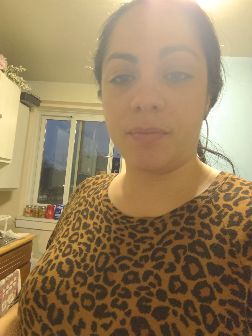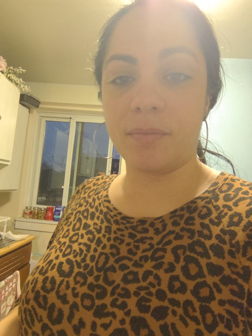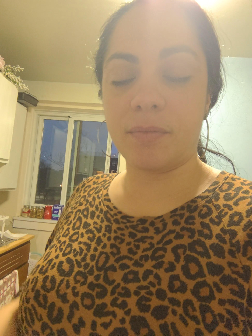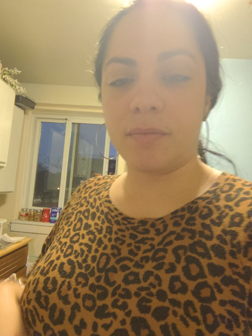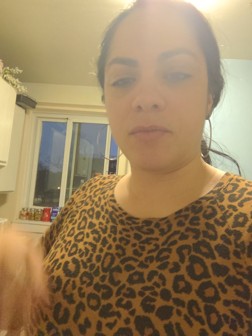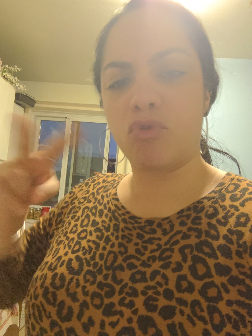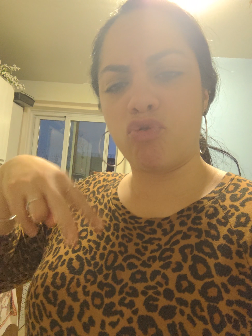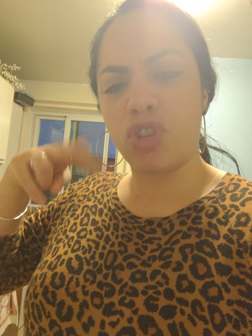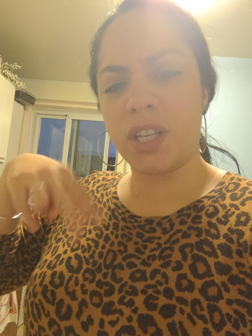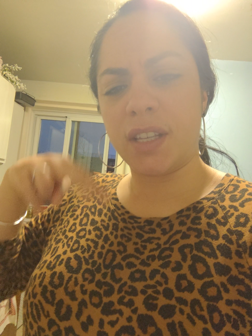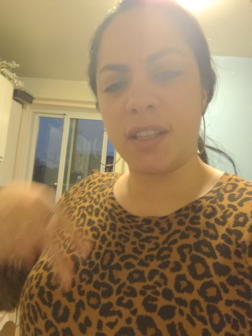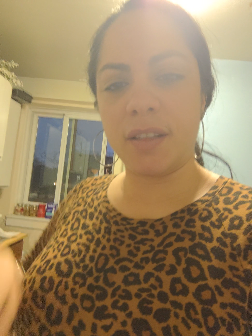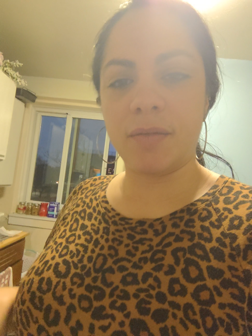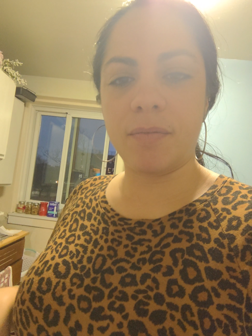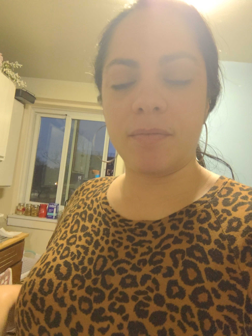read